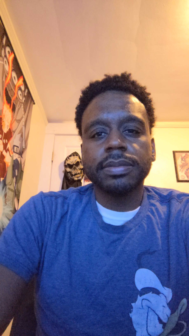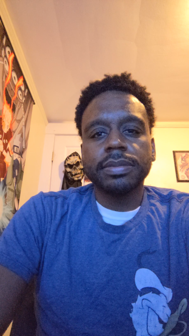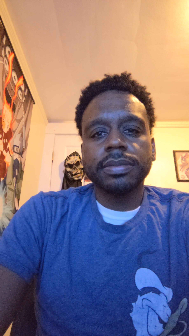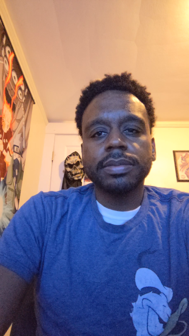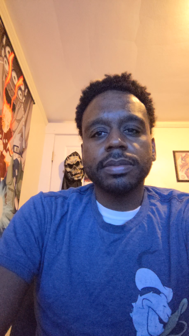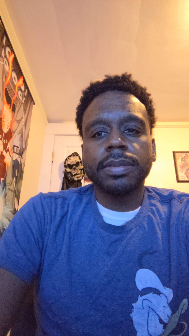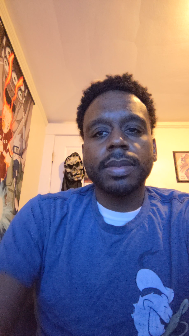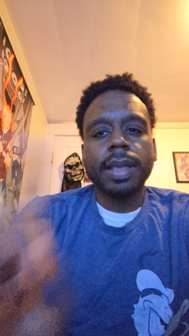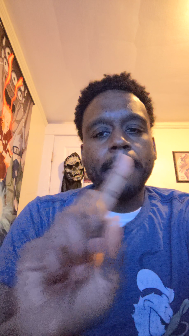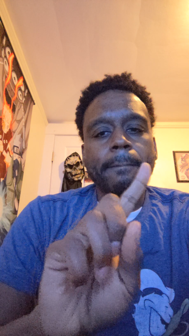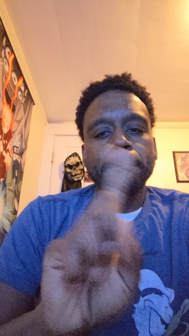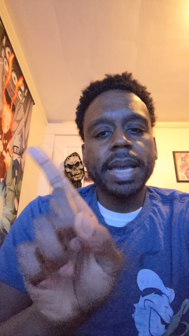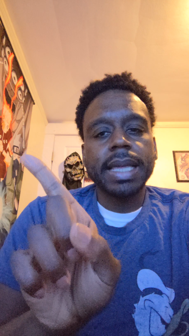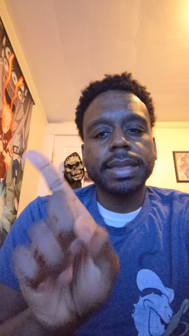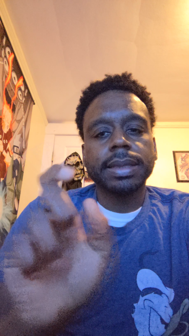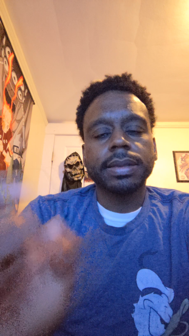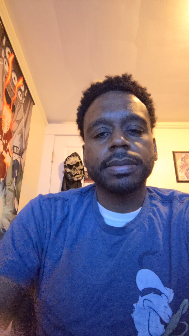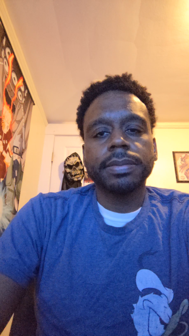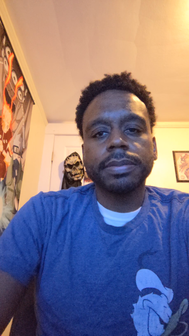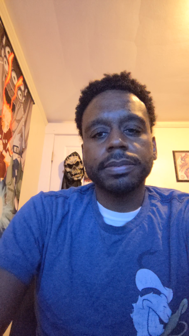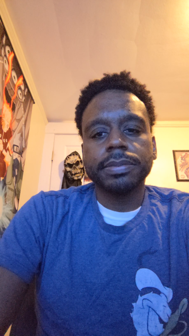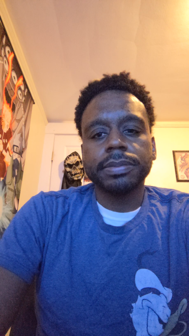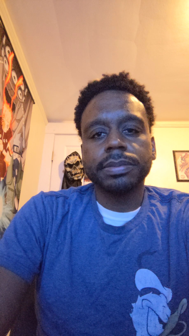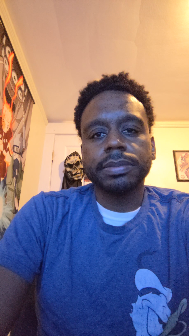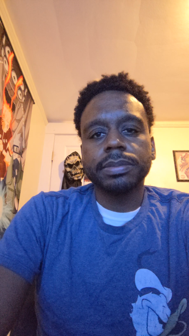but